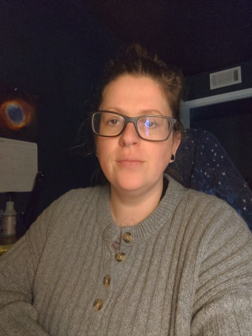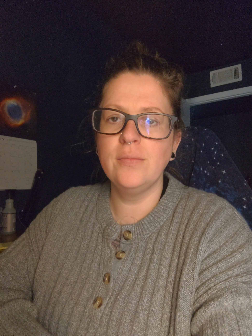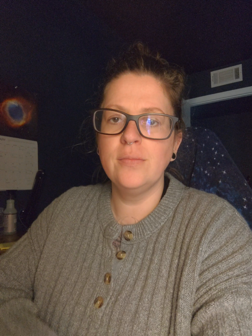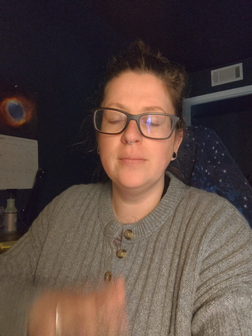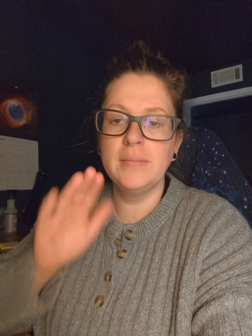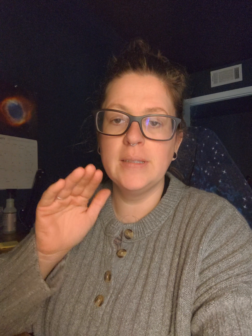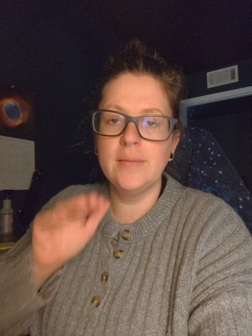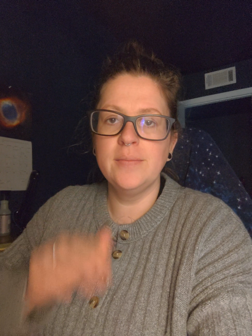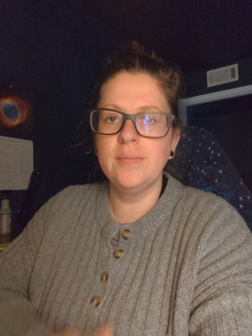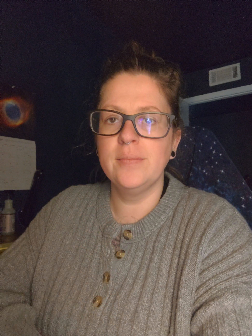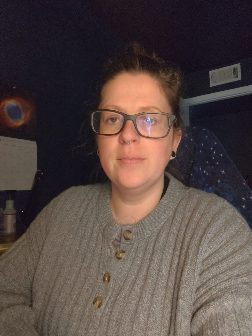bye